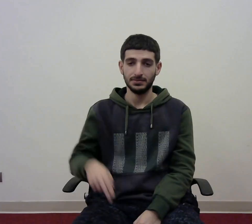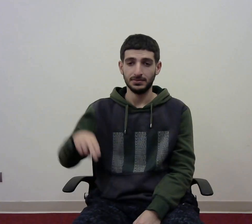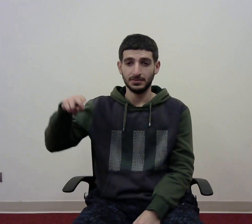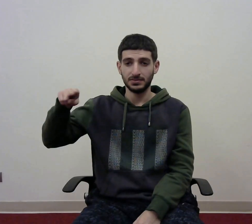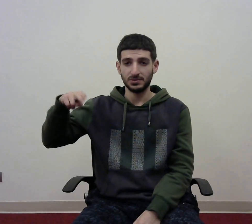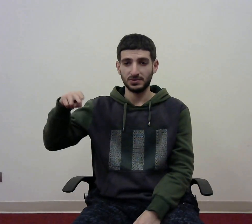D